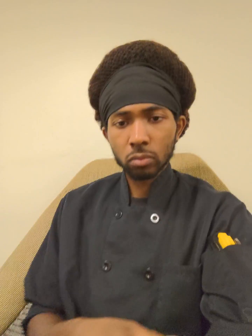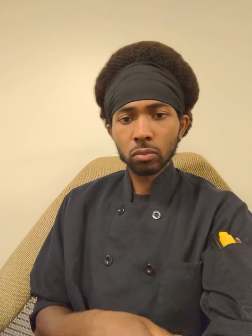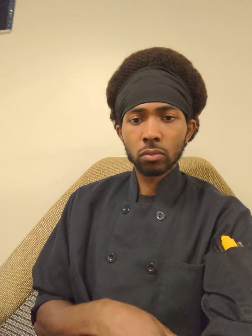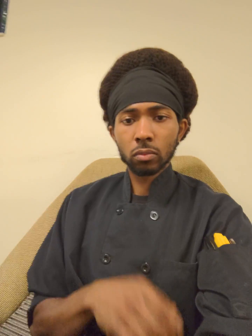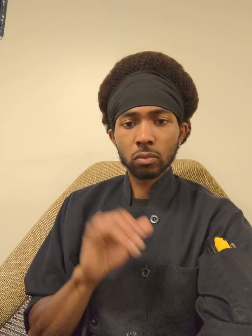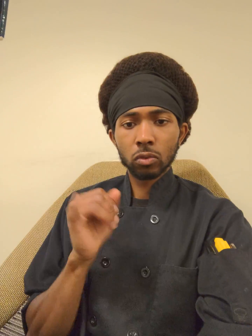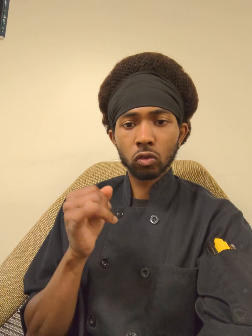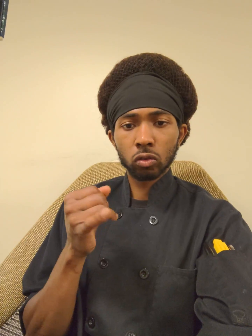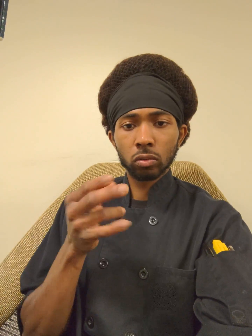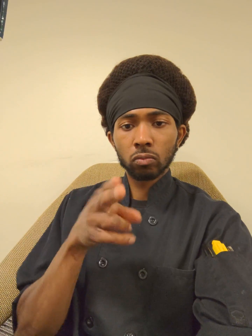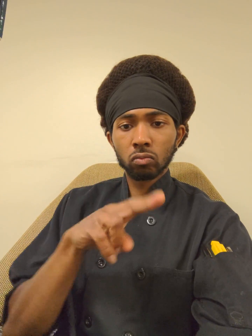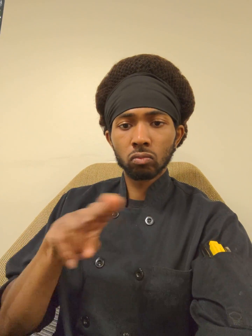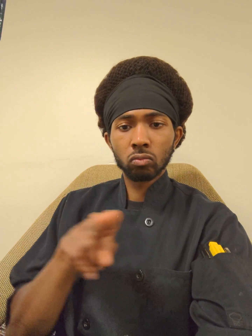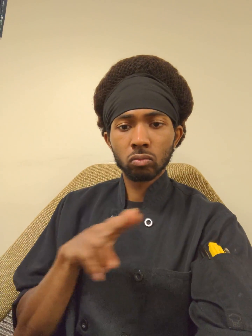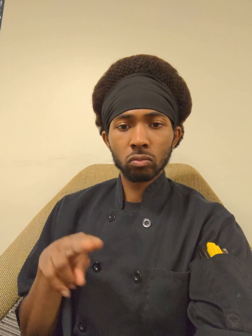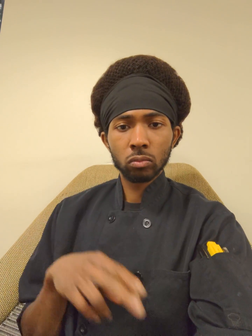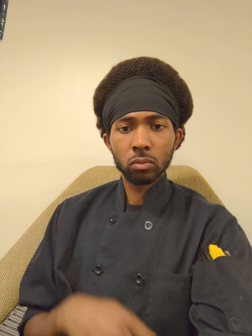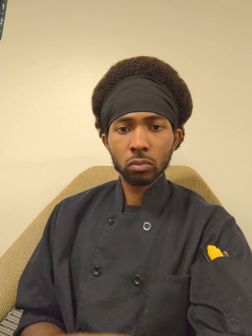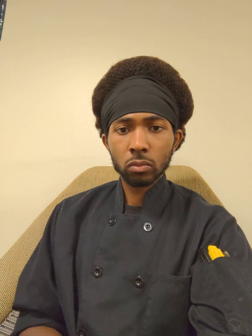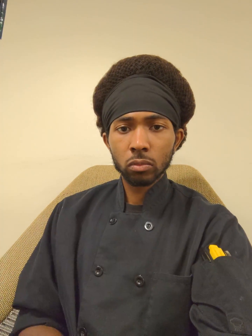jelly